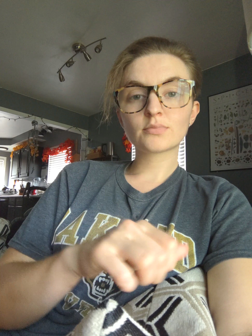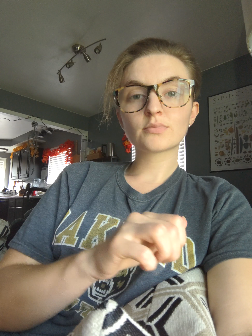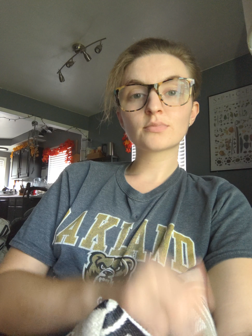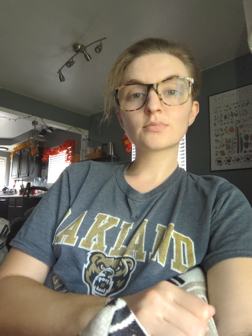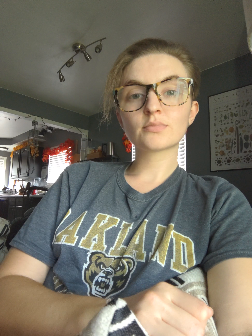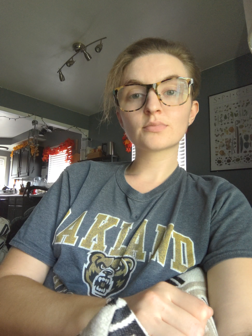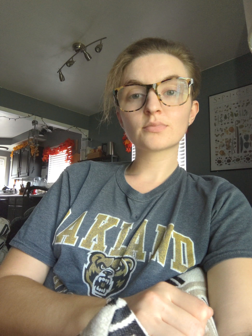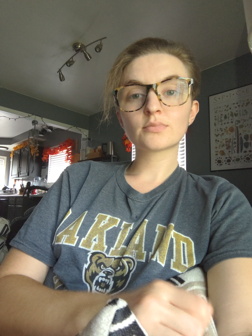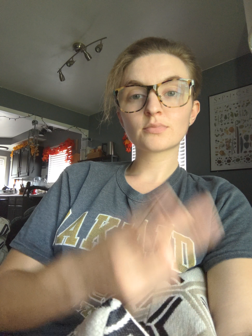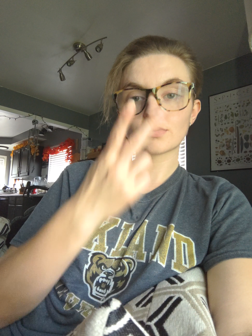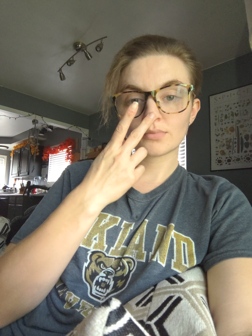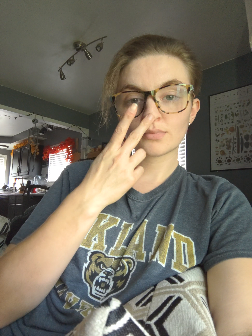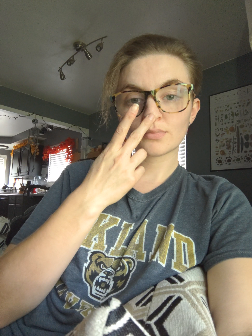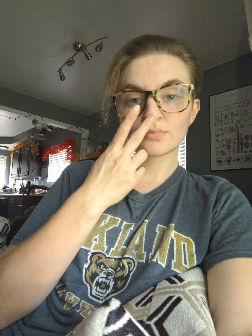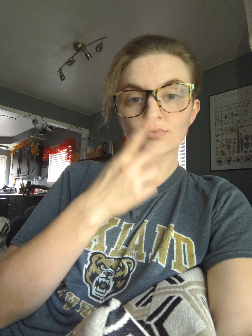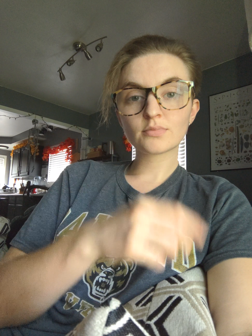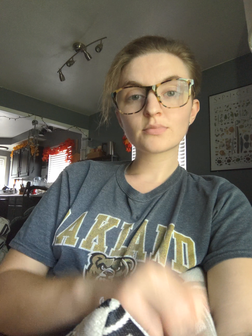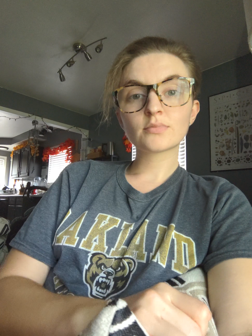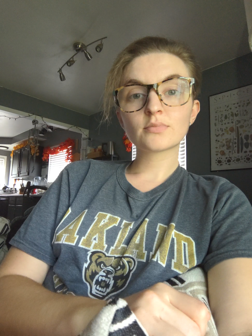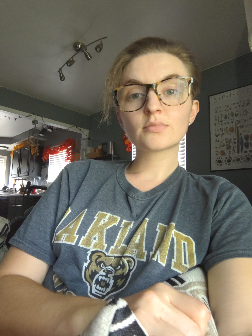penis